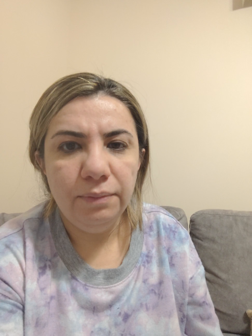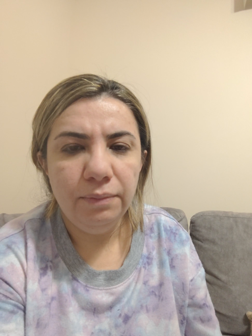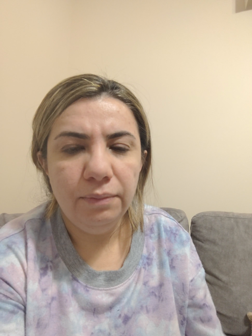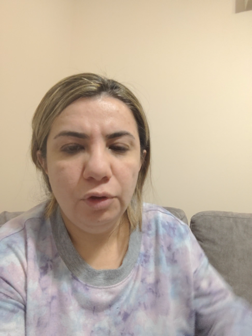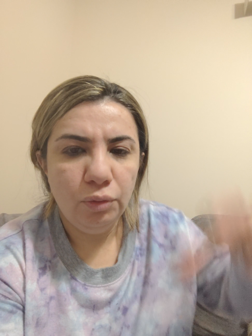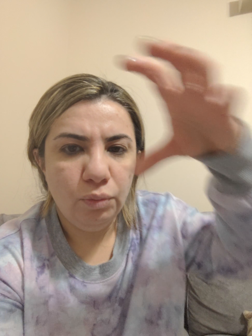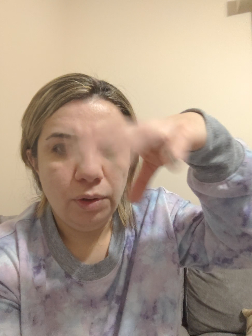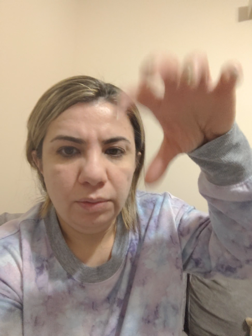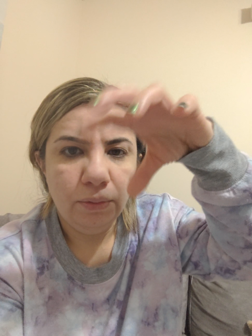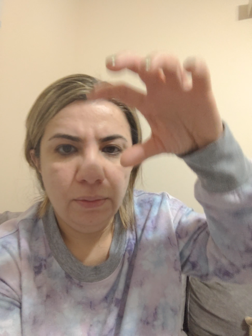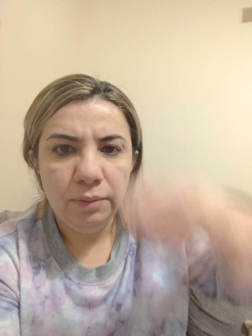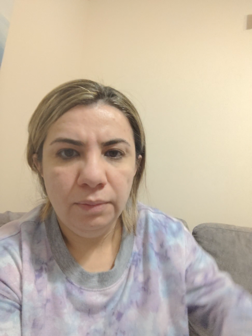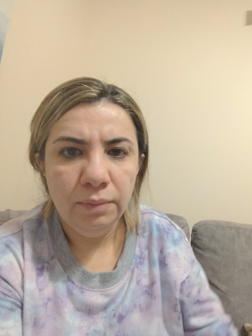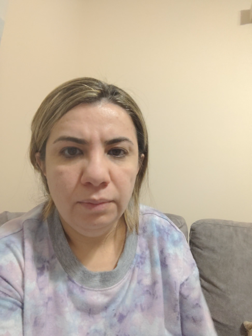cloud